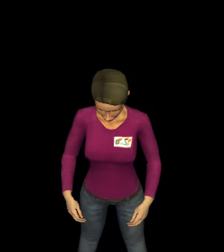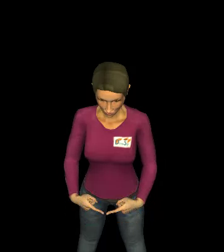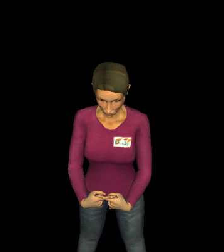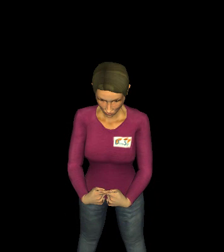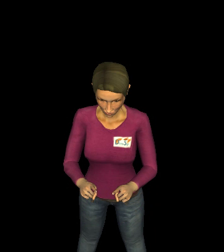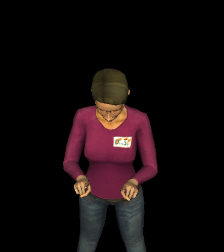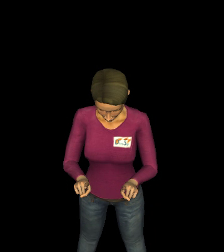مختلف